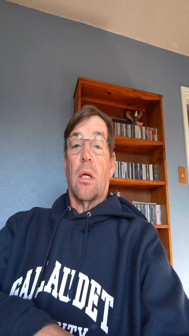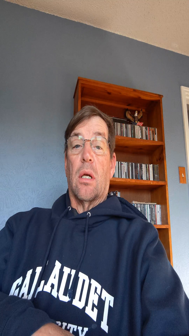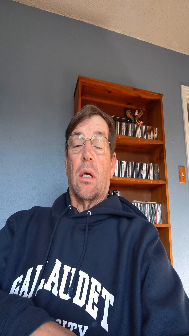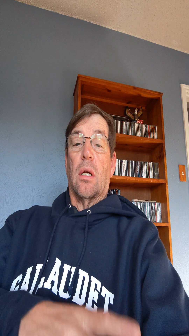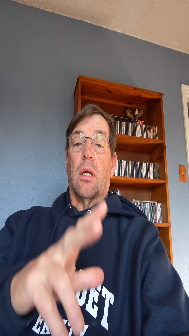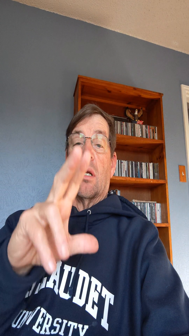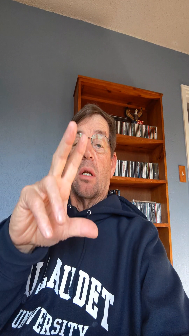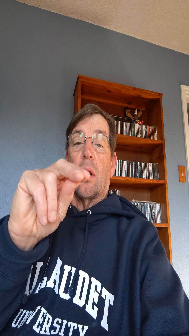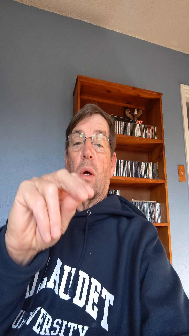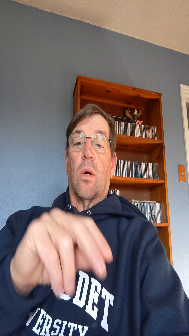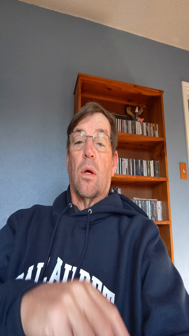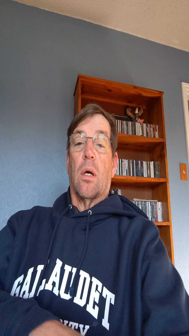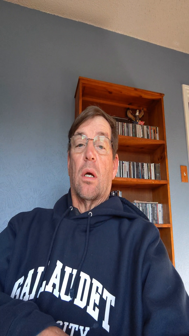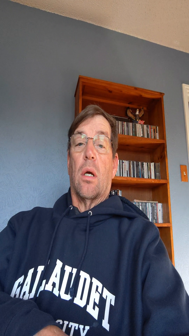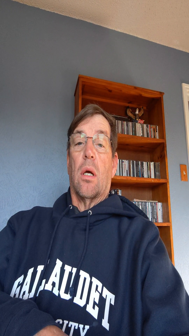no